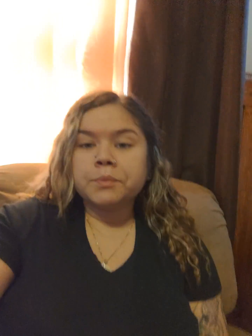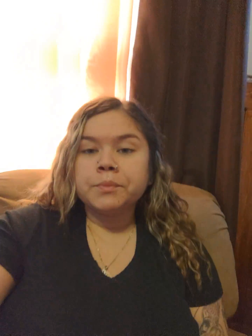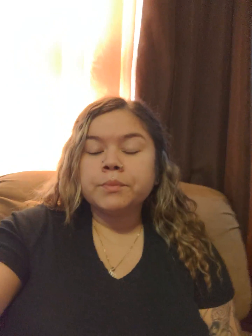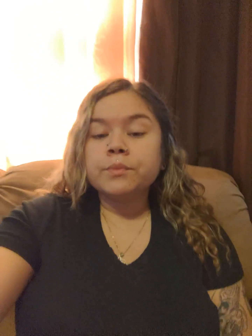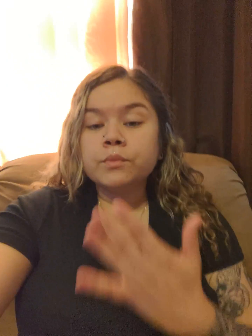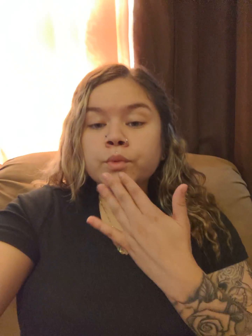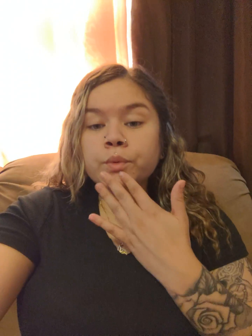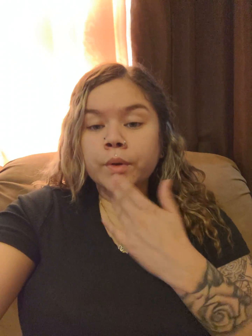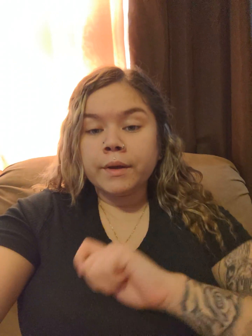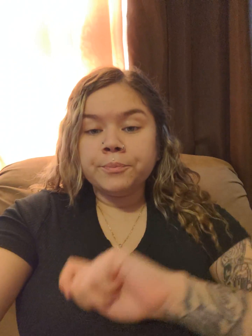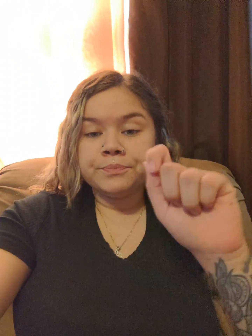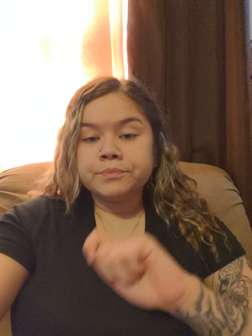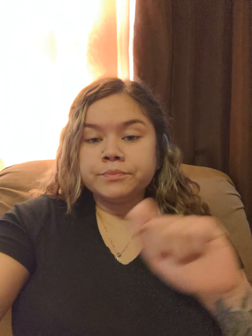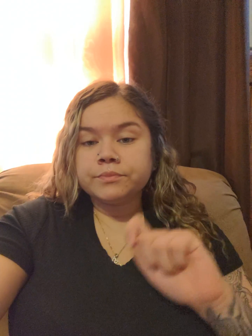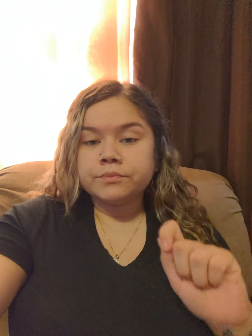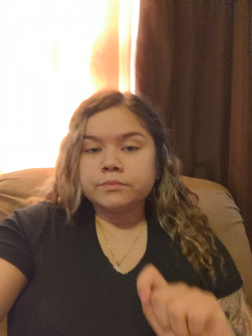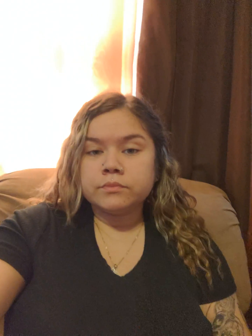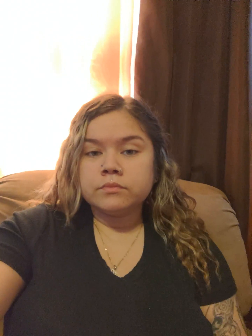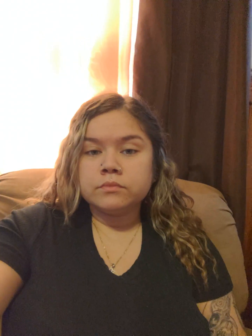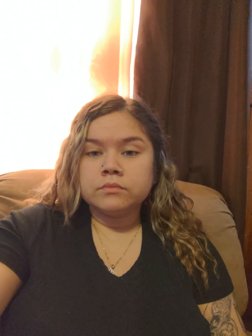crayon